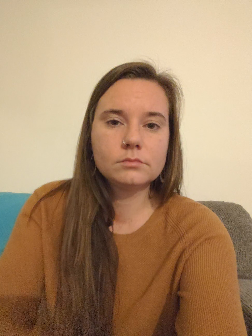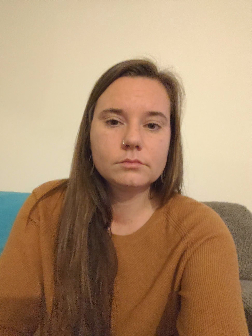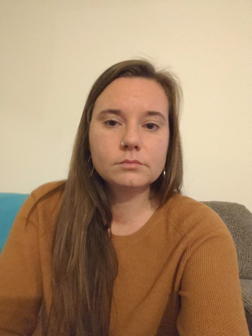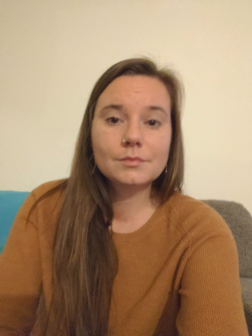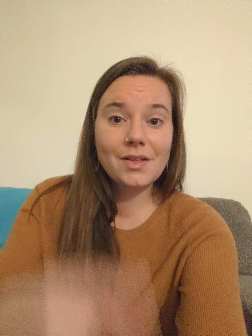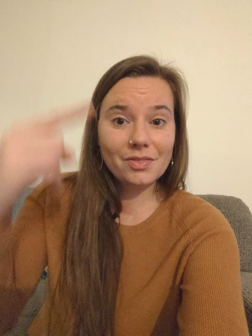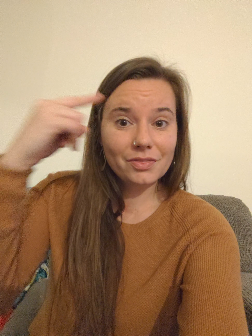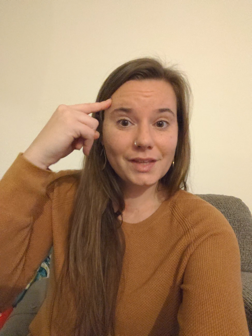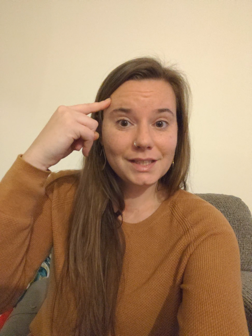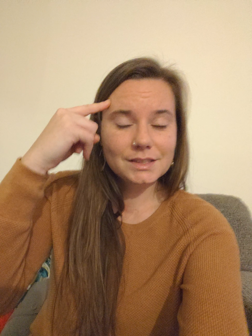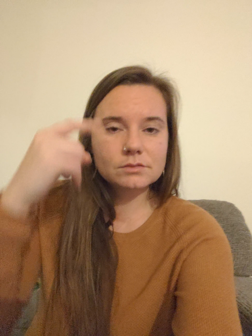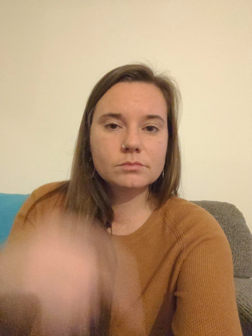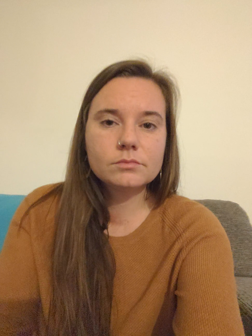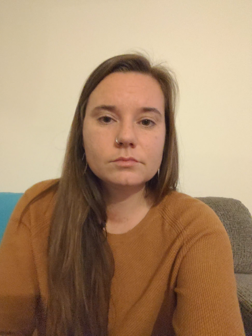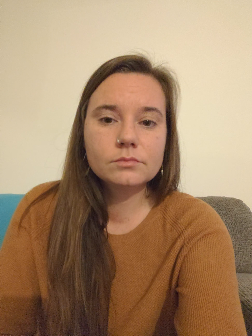think